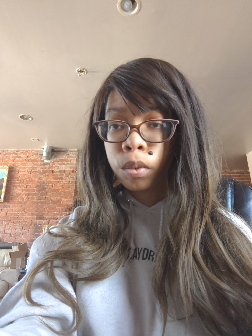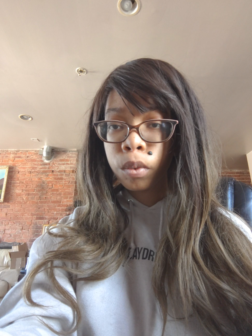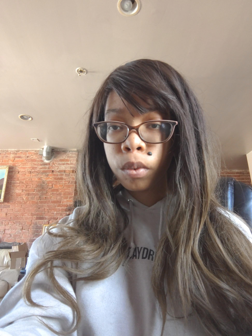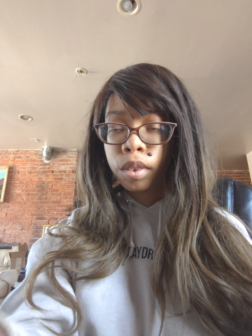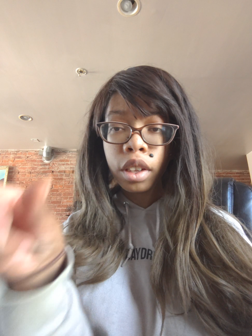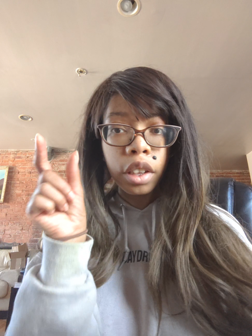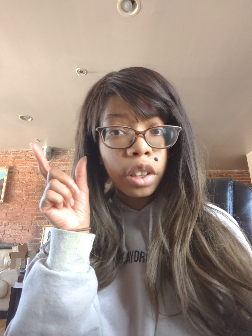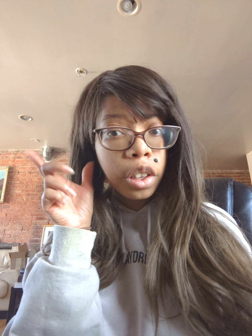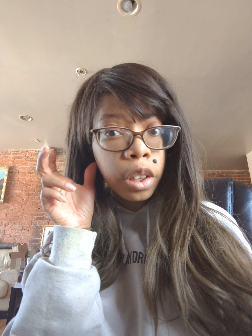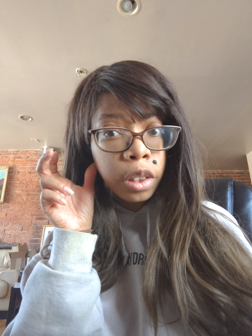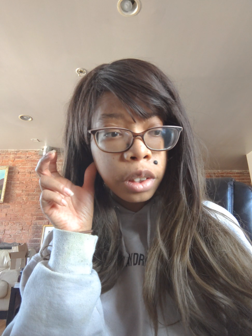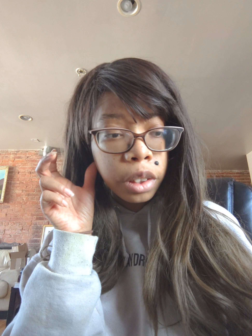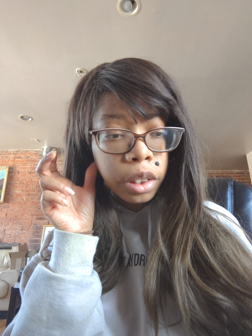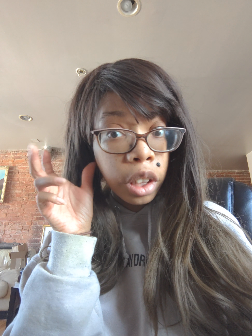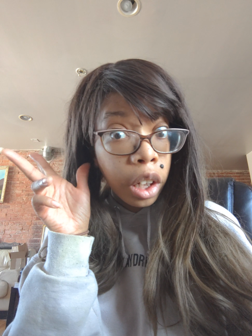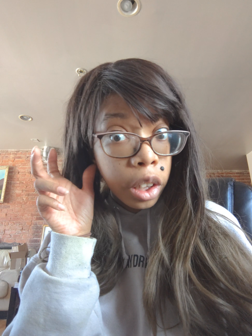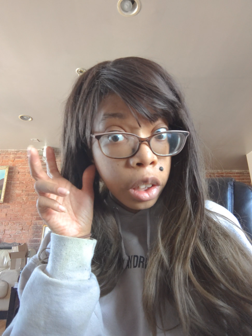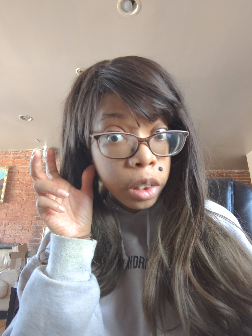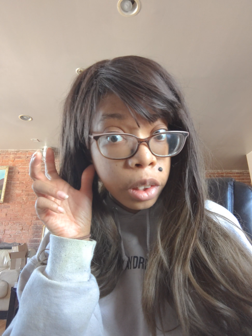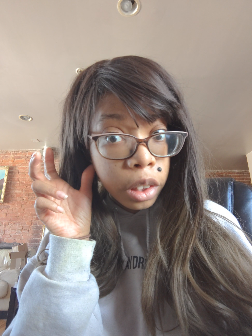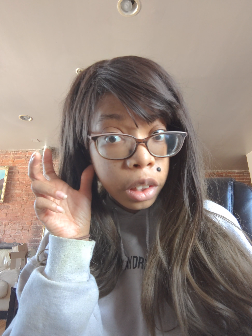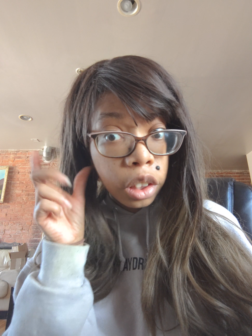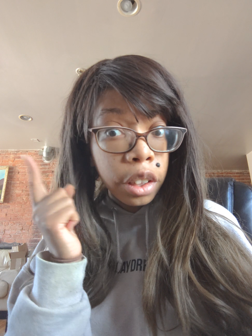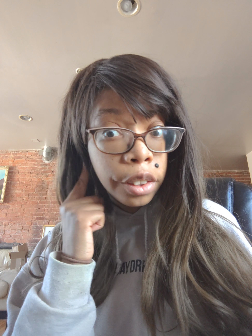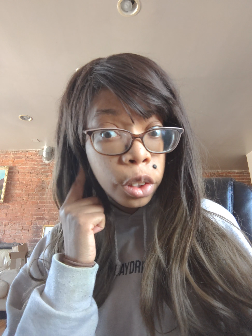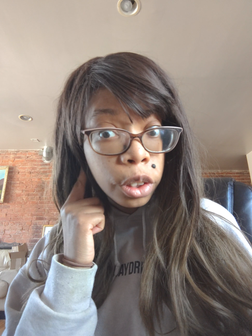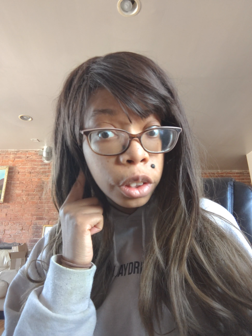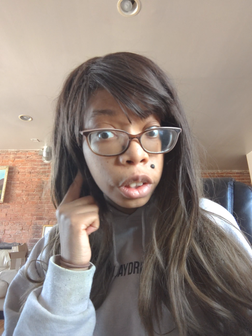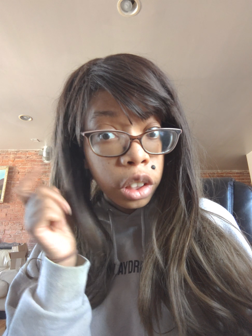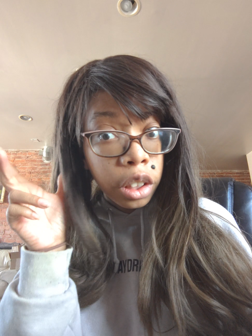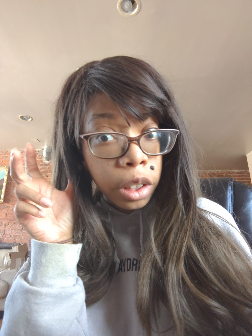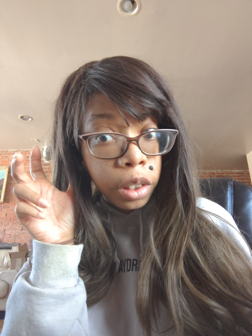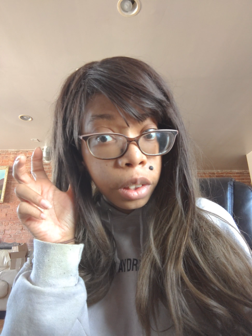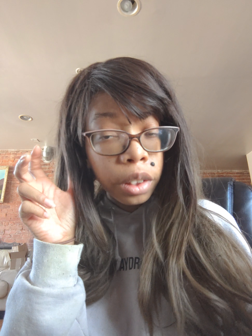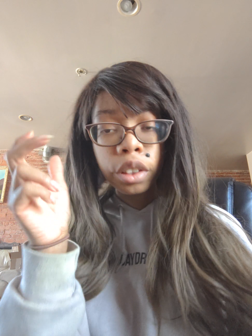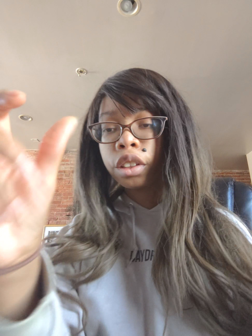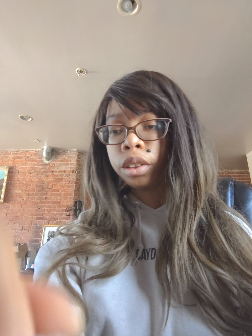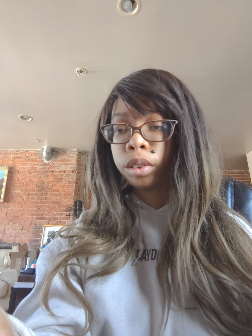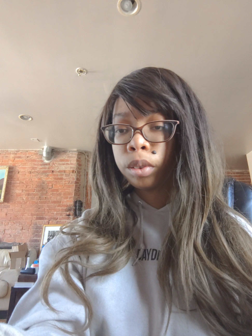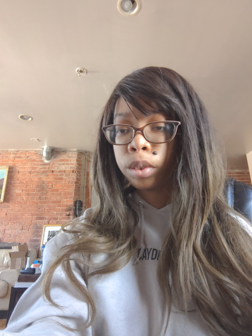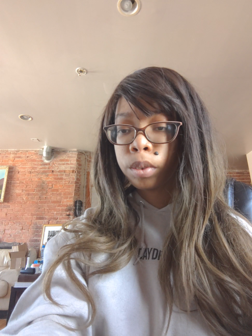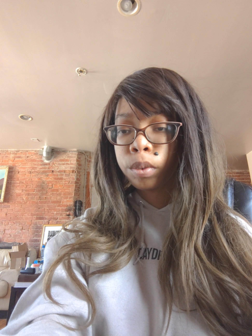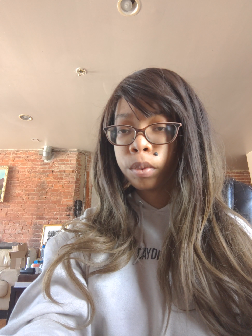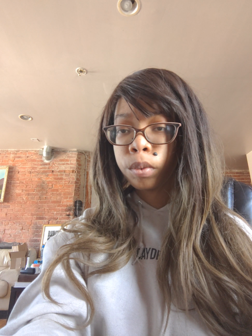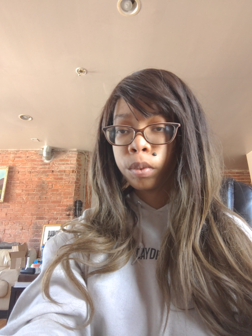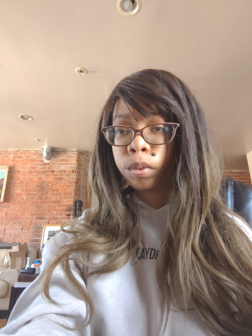hear